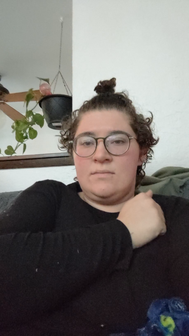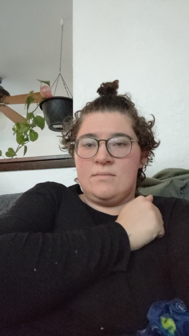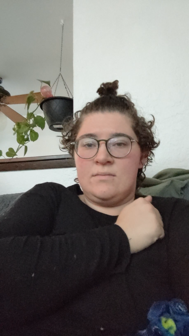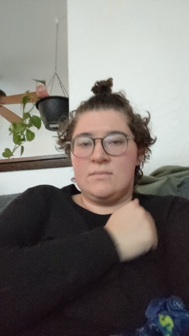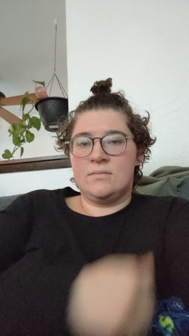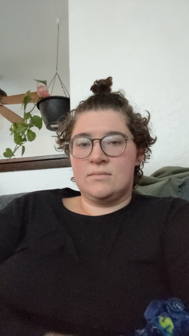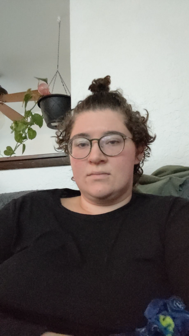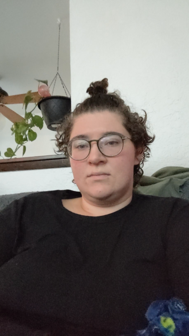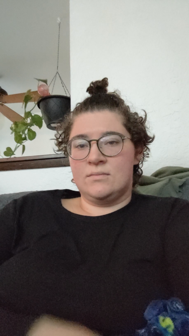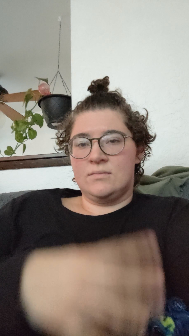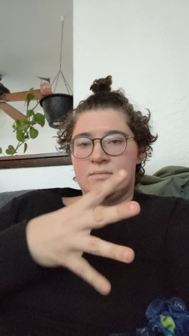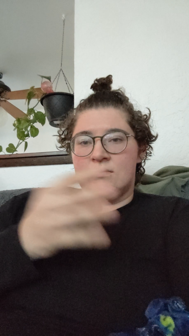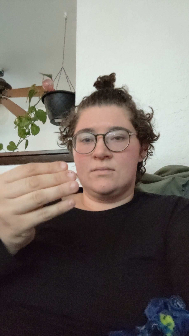and